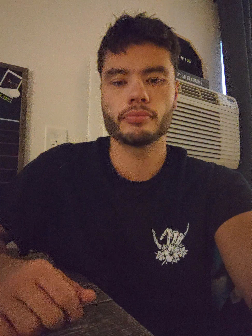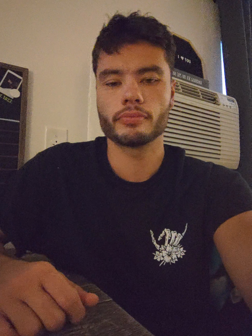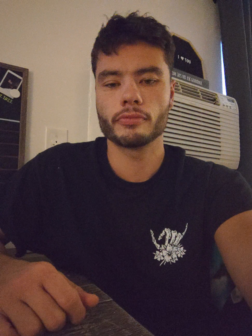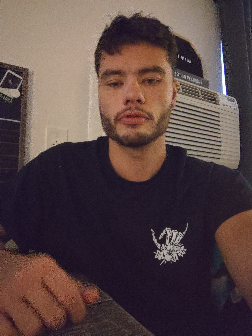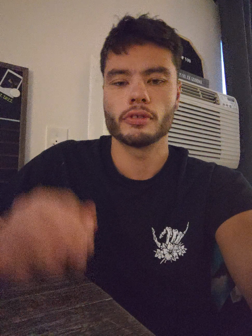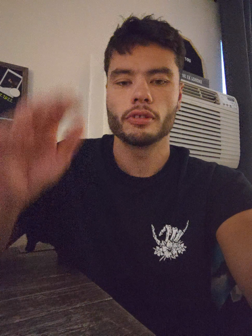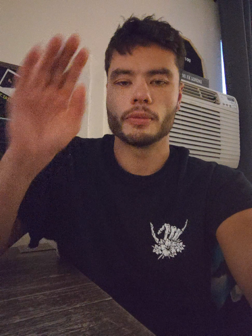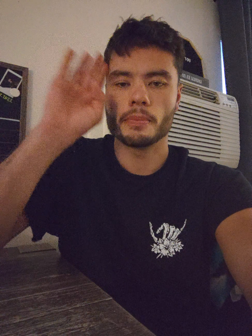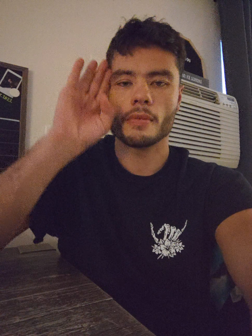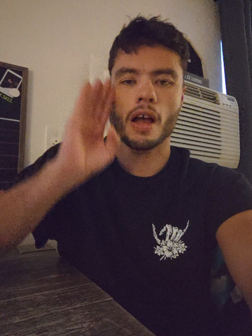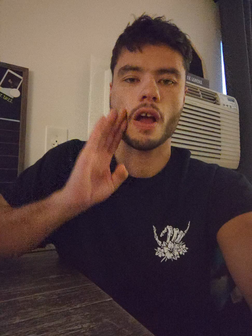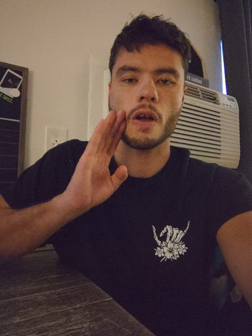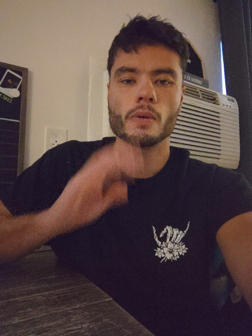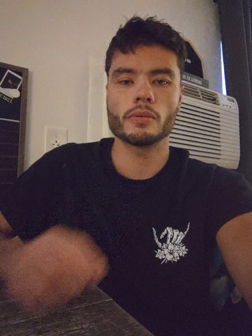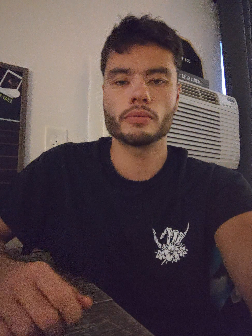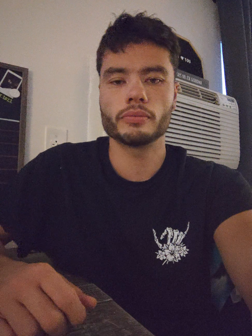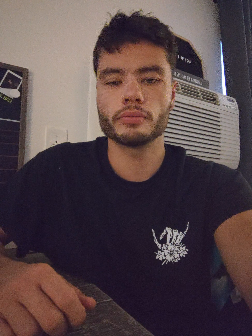brown